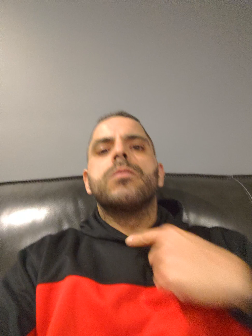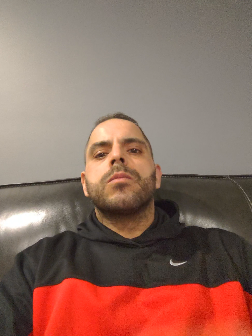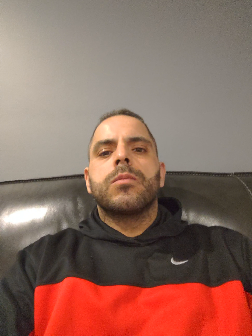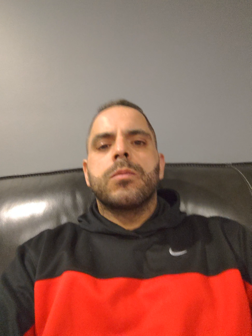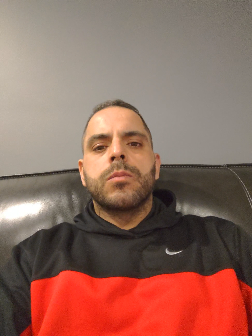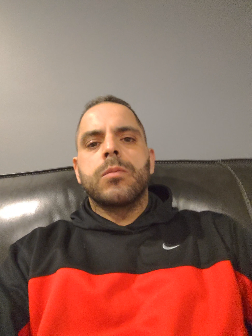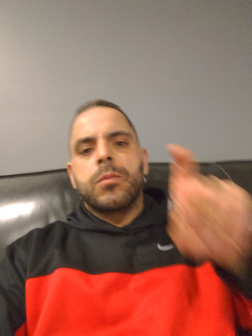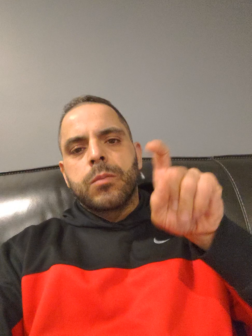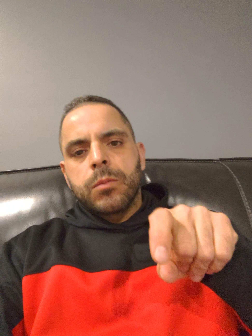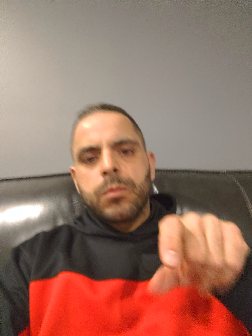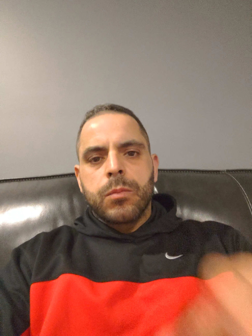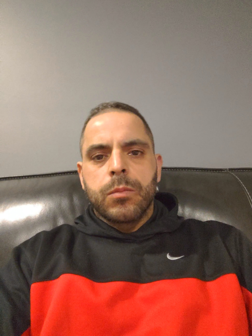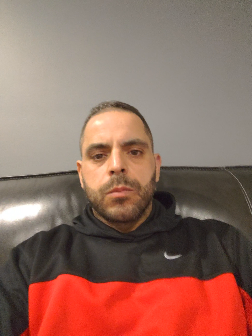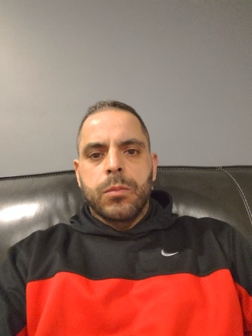have to